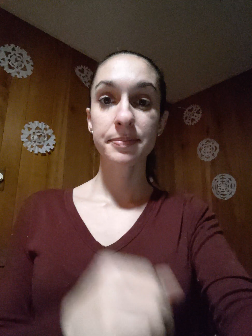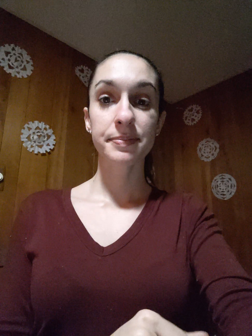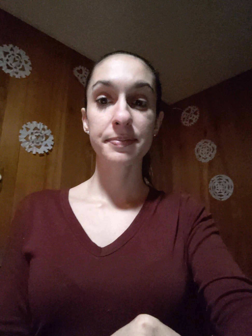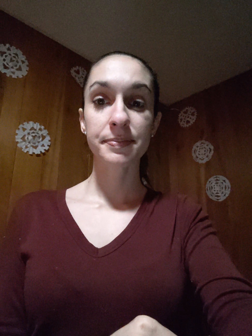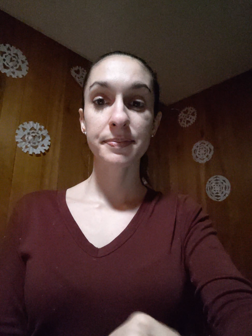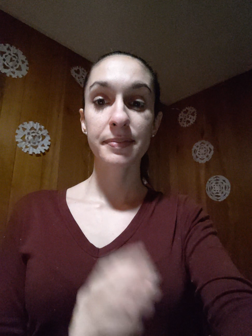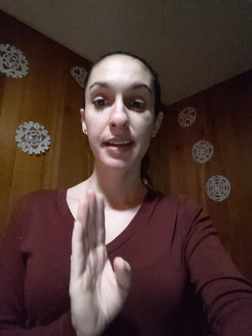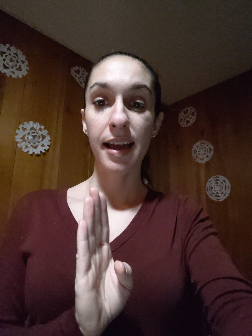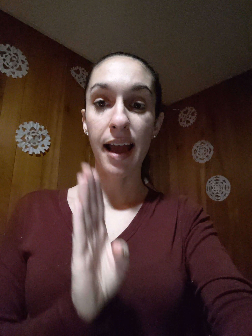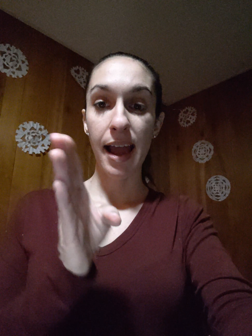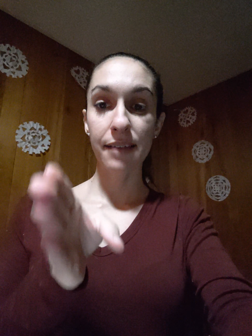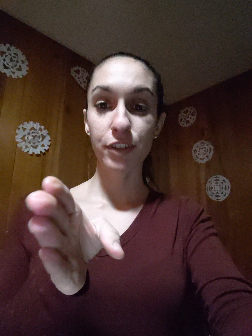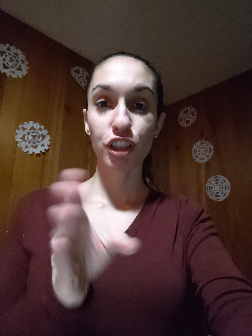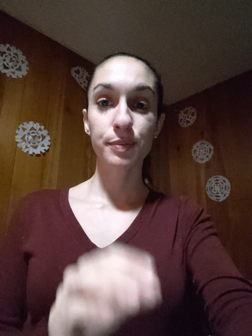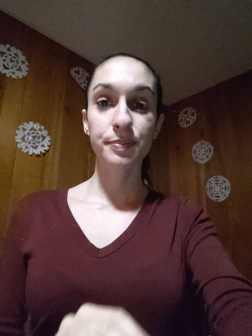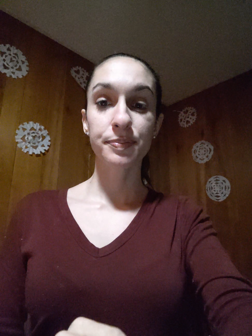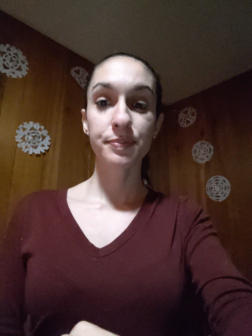after